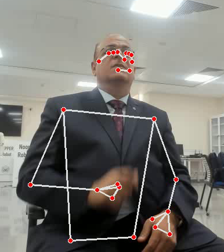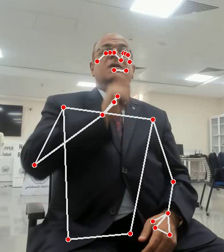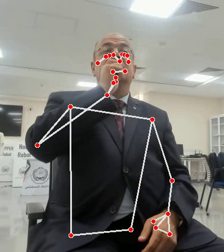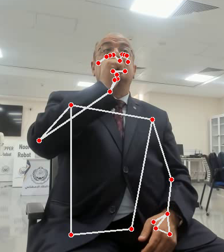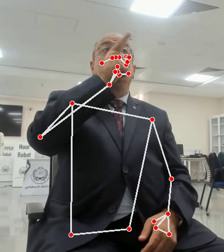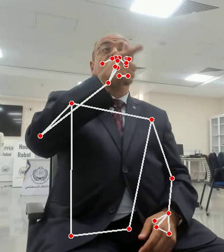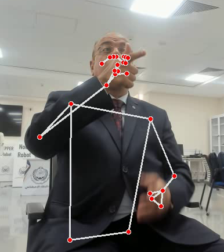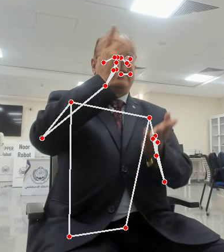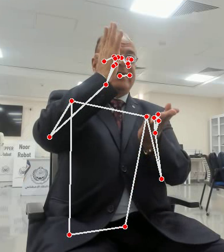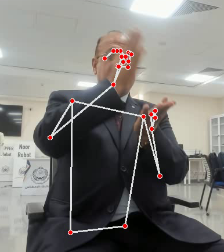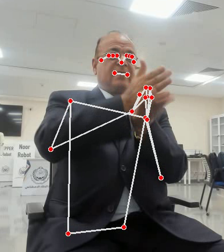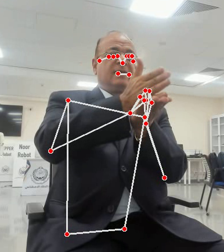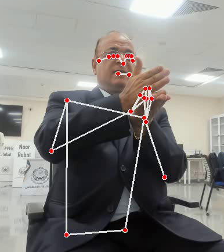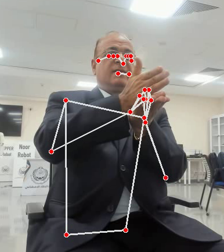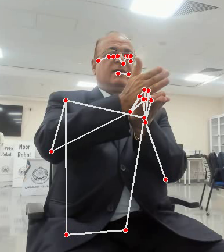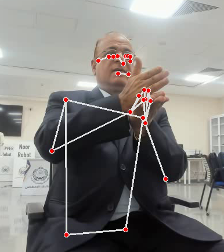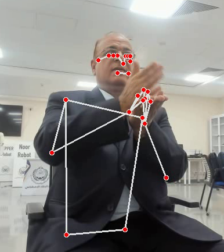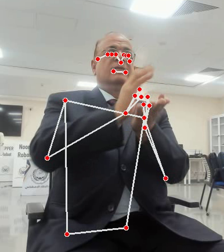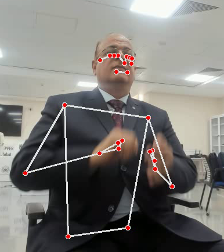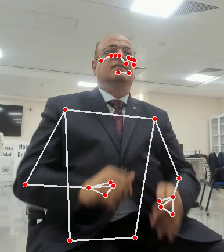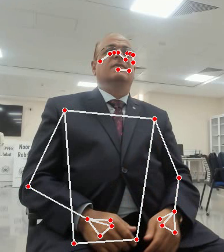sadak